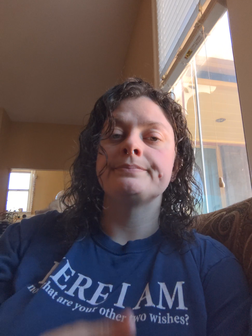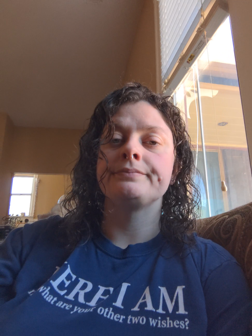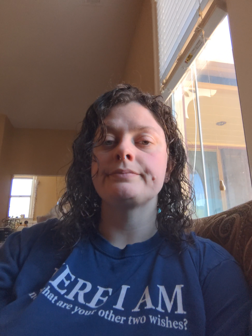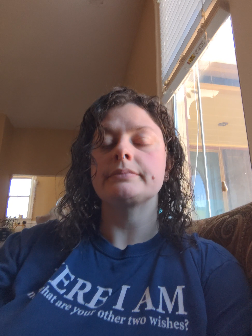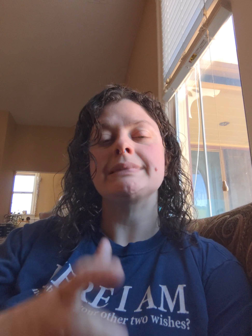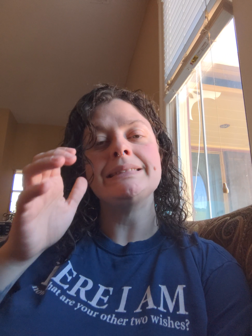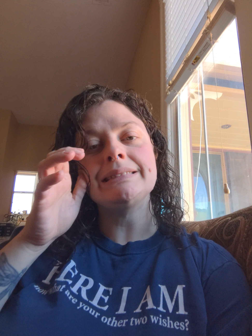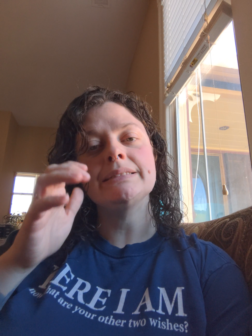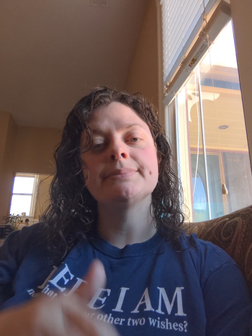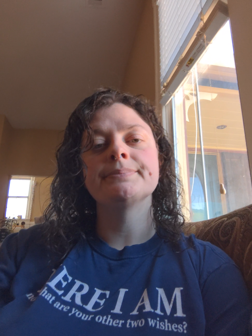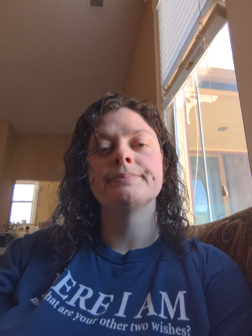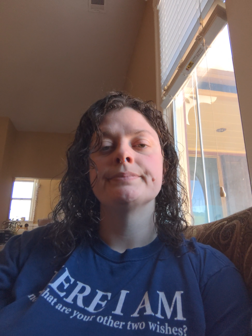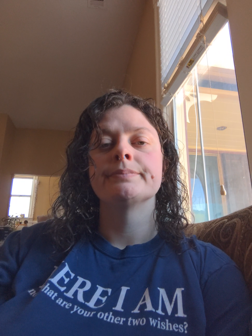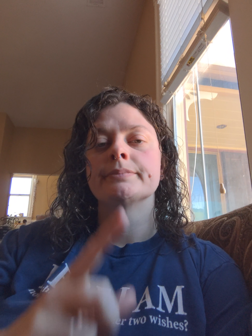listen